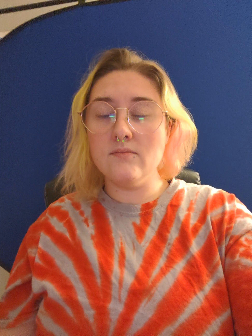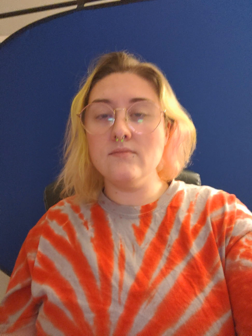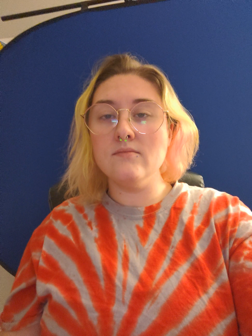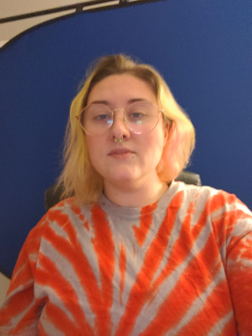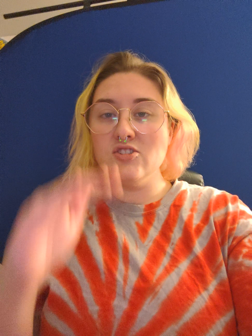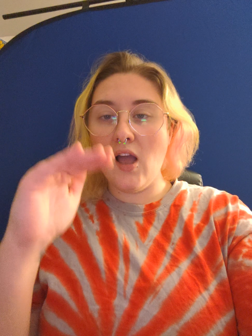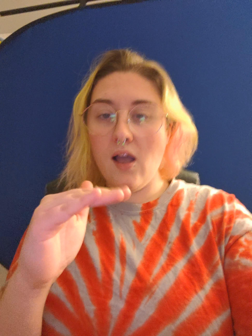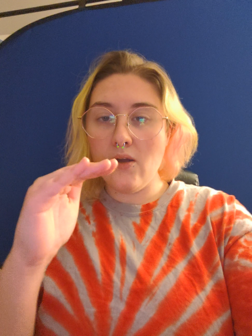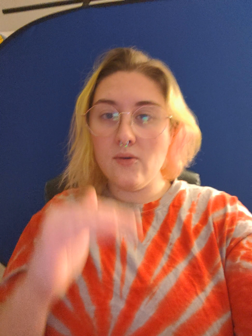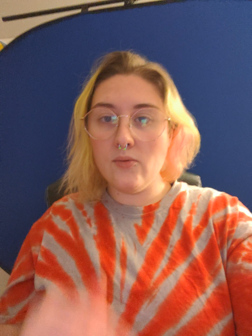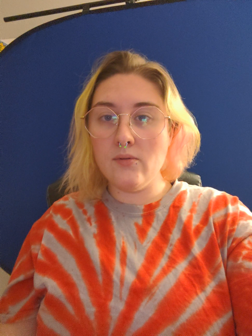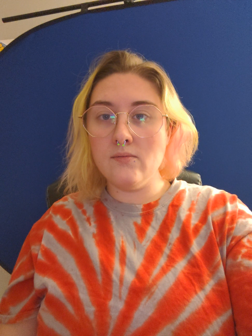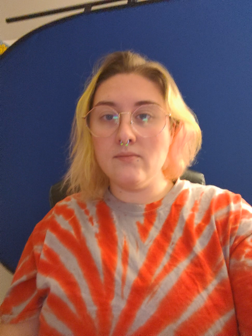child